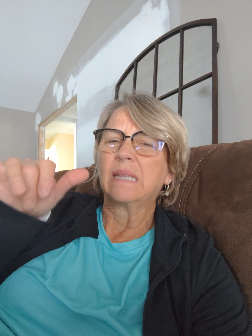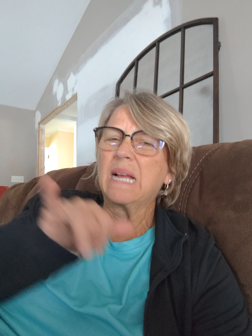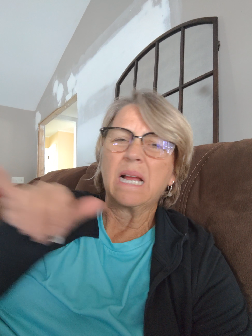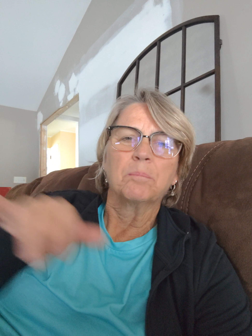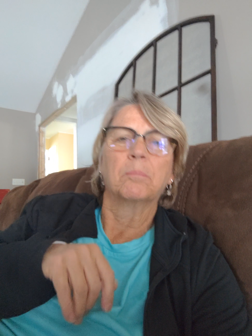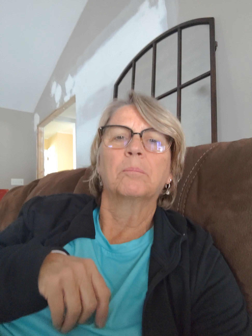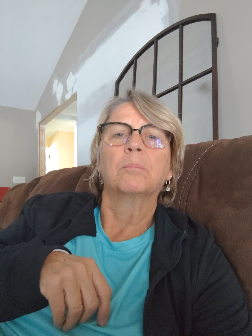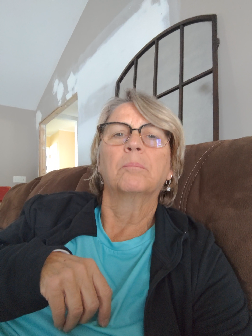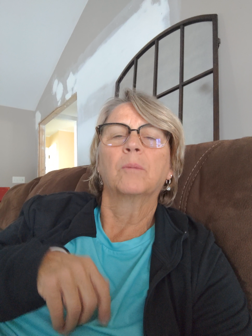same